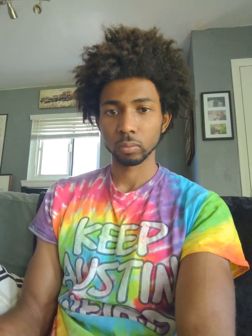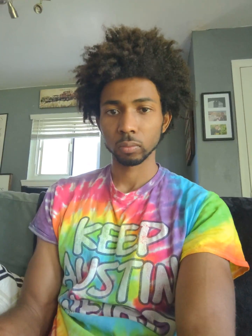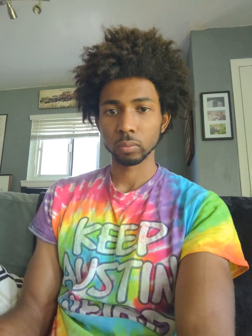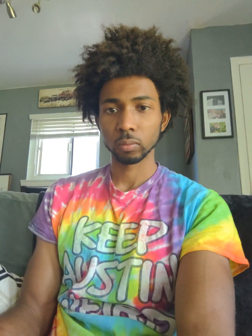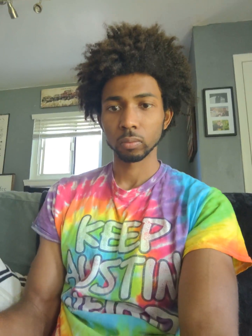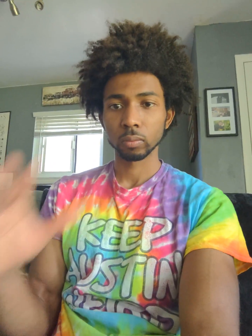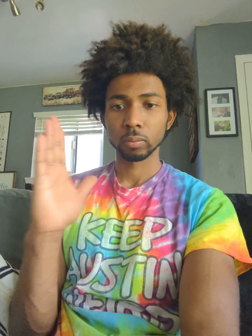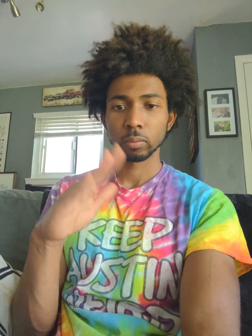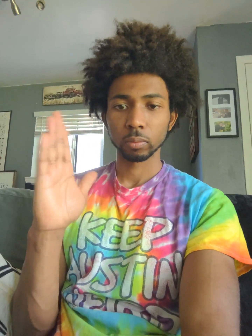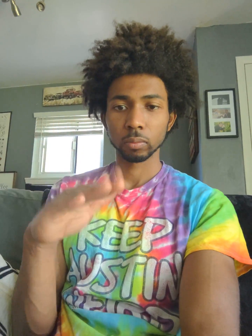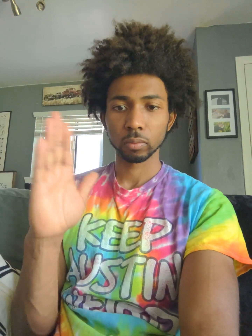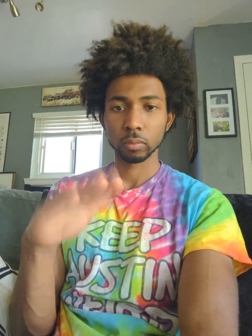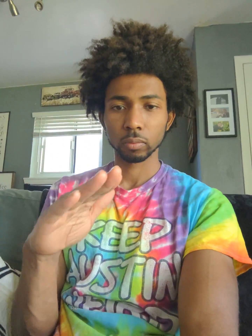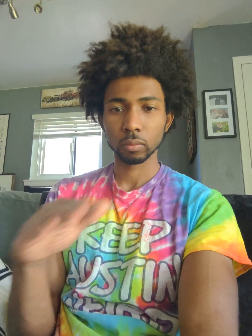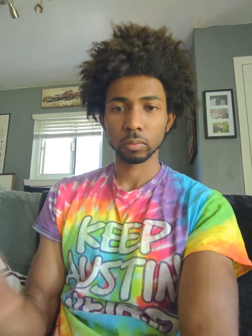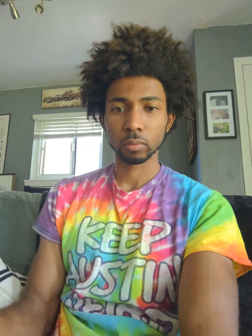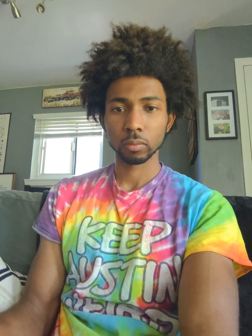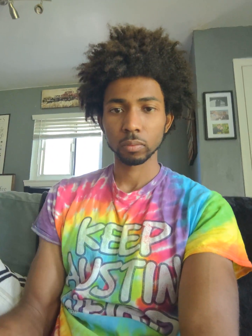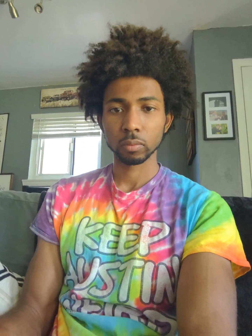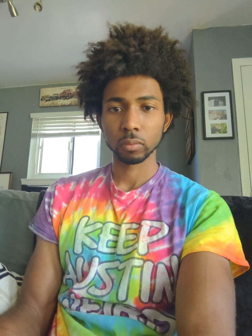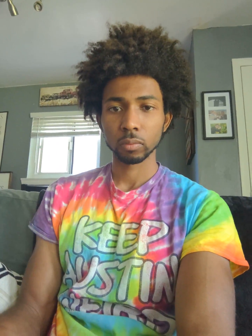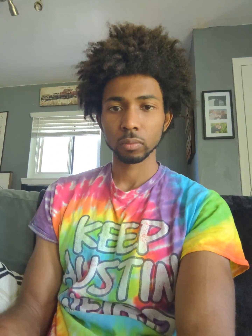clap